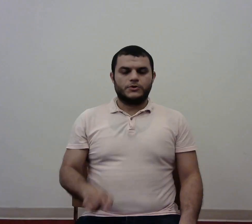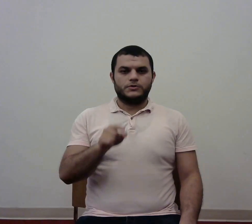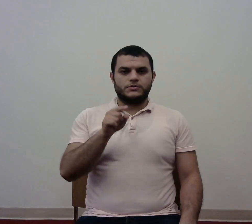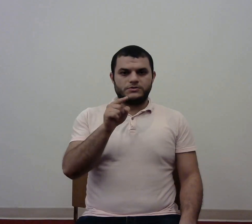sən